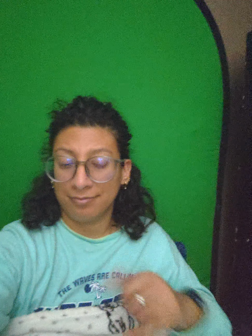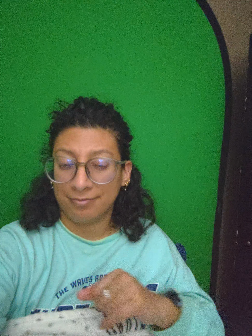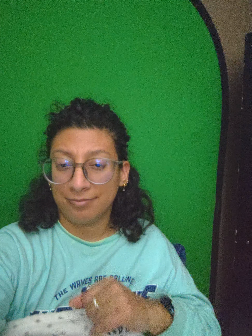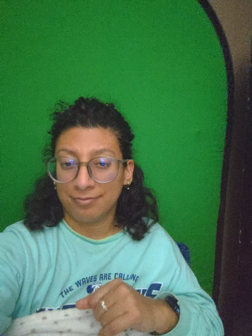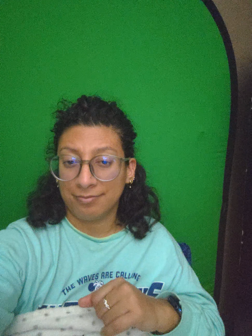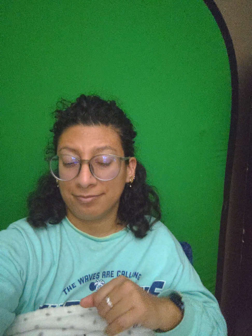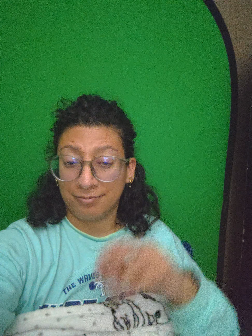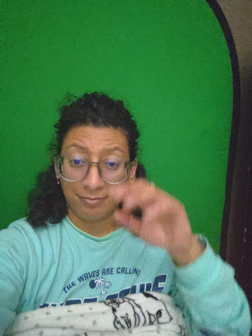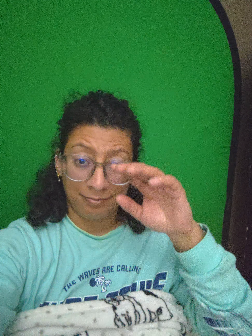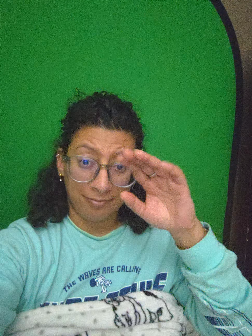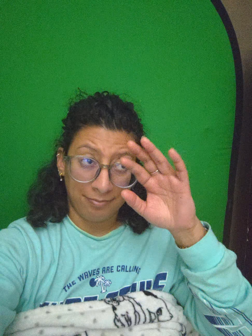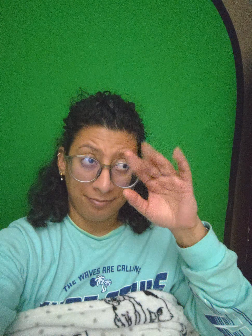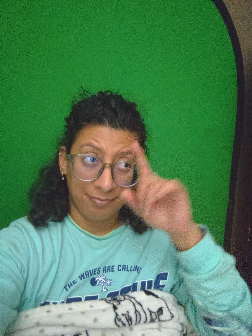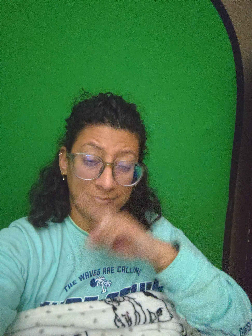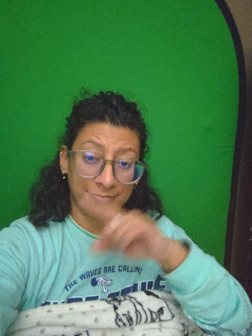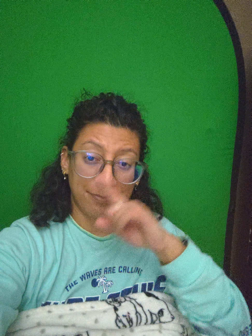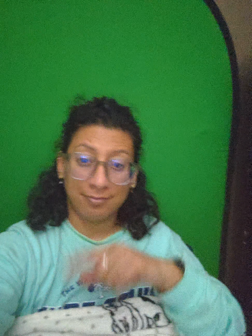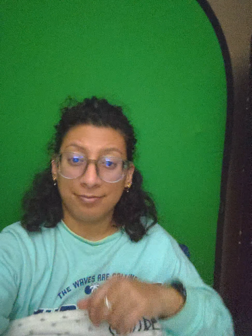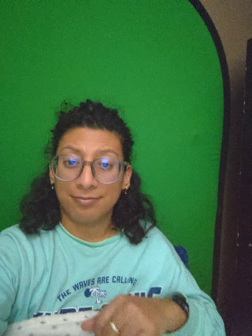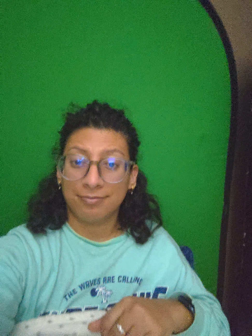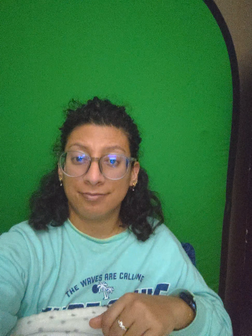mouse